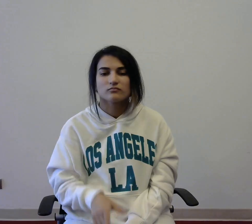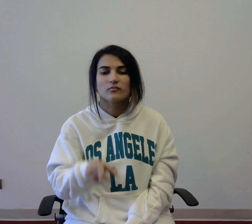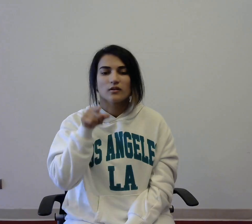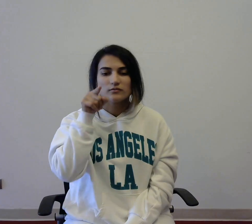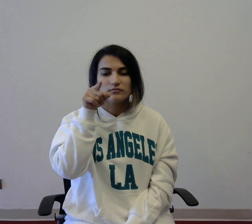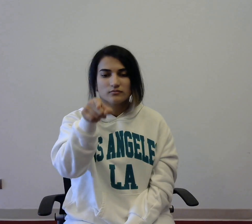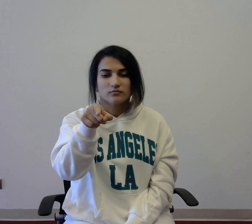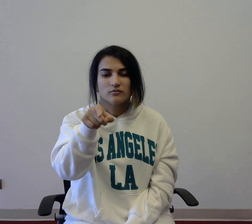sən